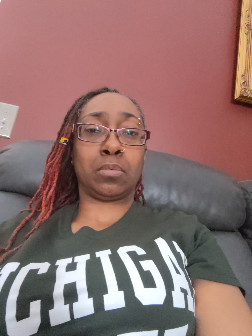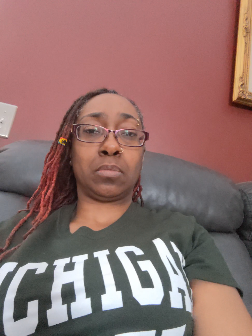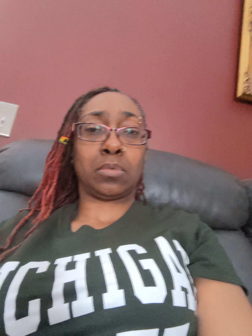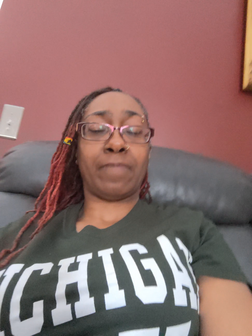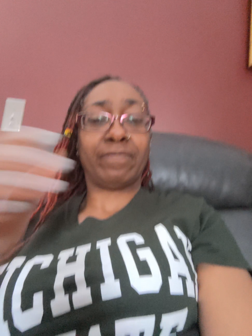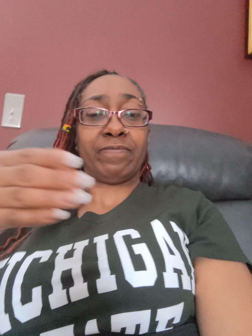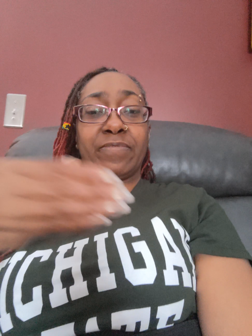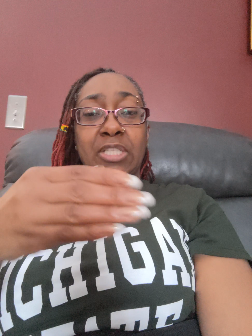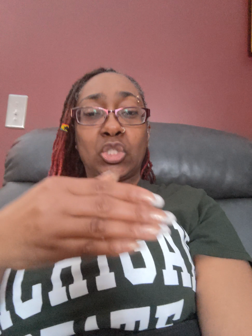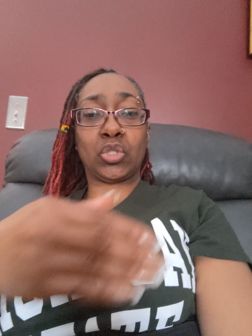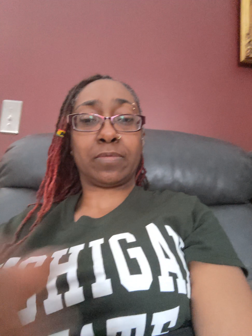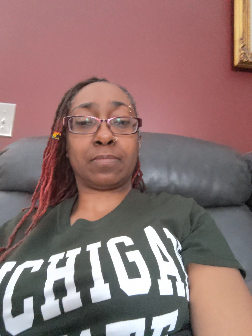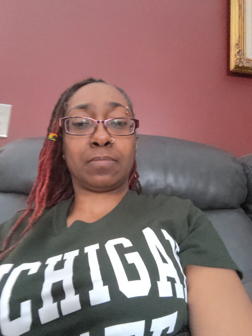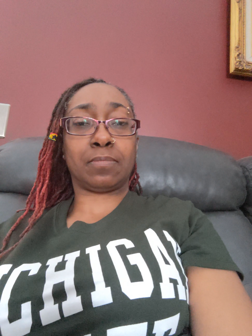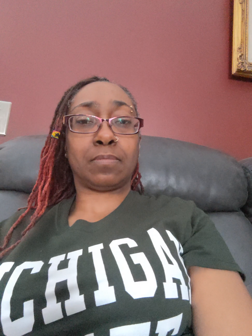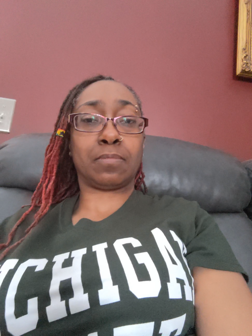fish